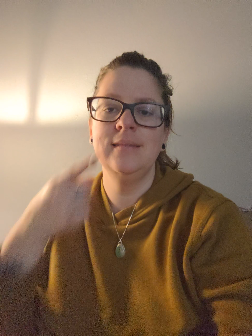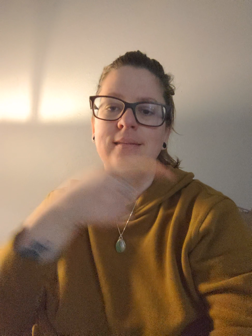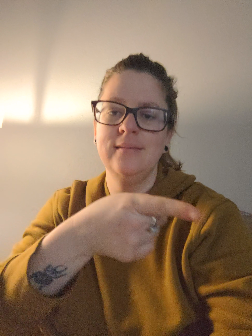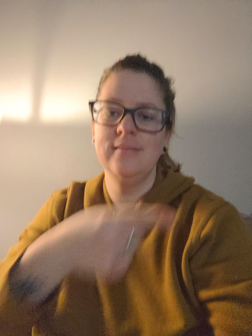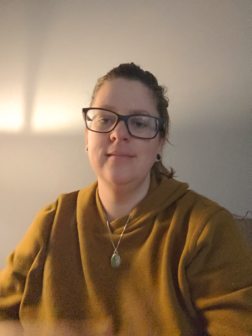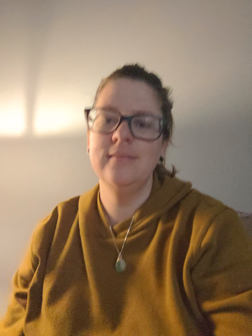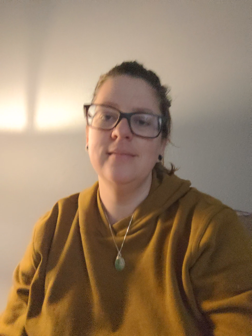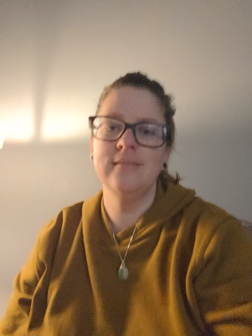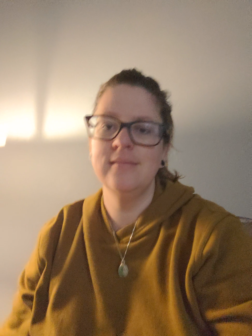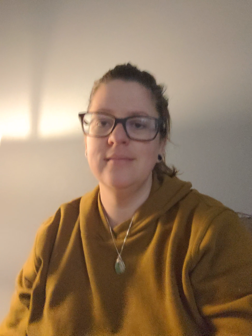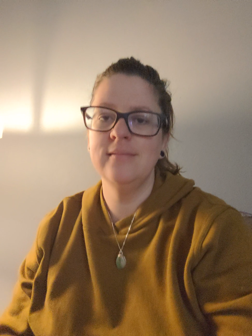he/she/it